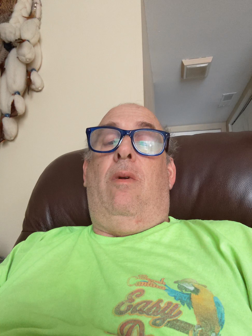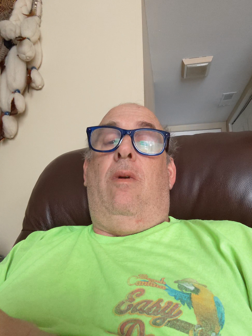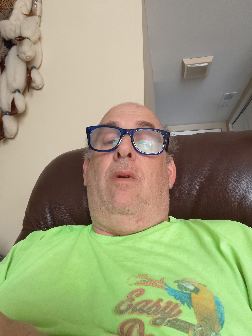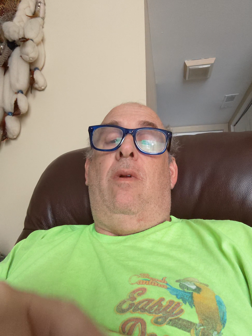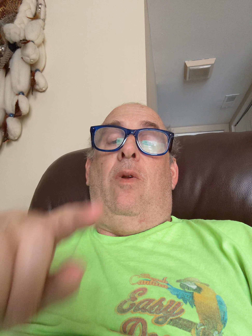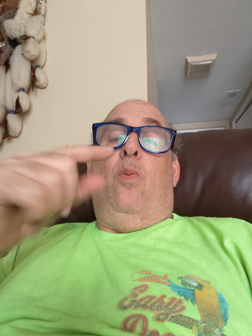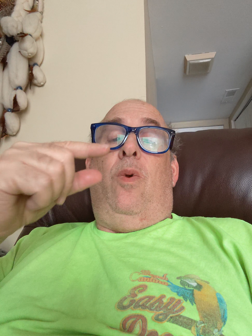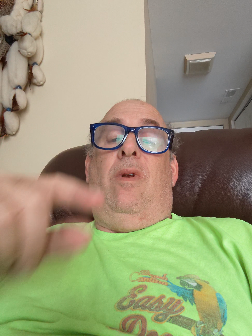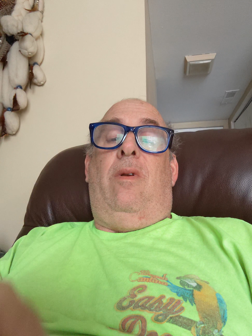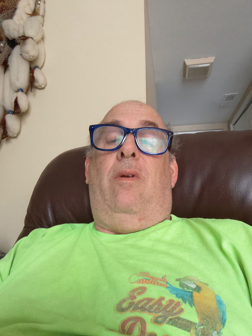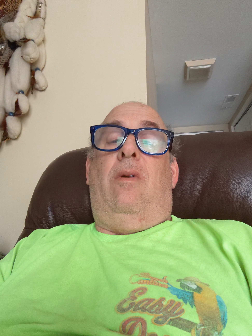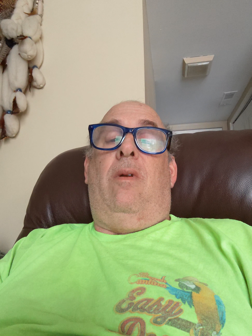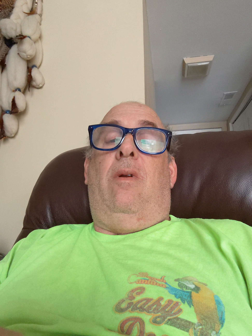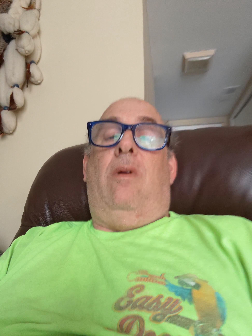green